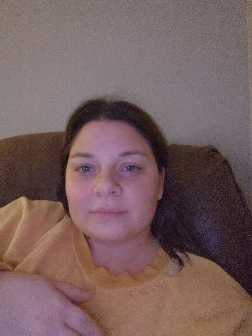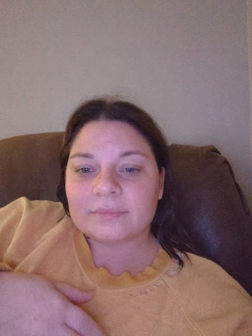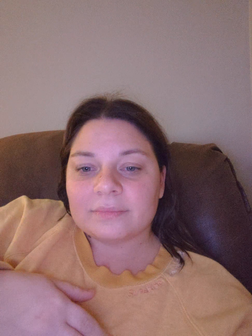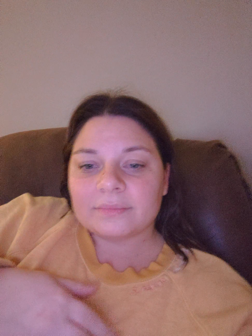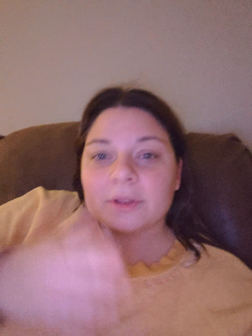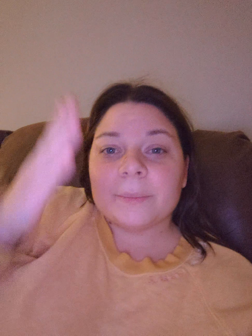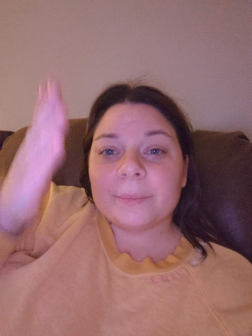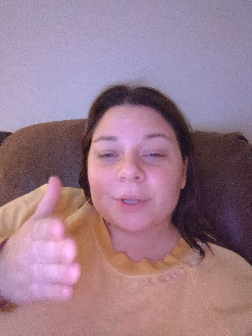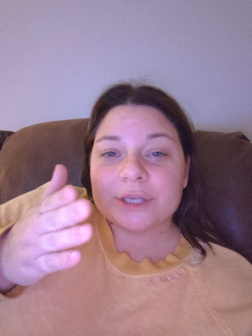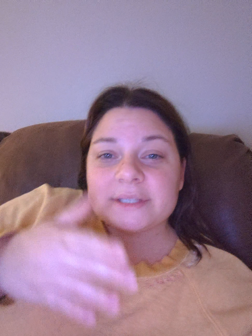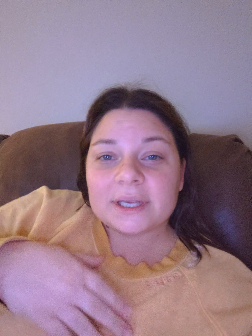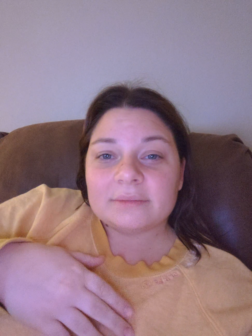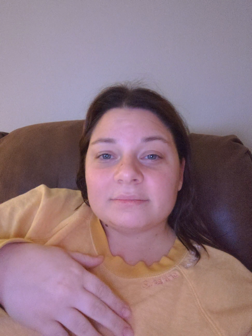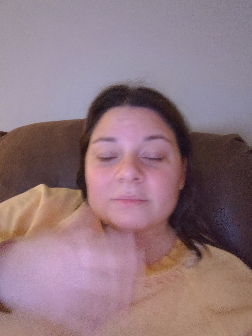person